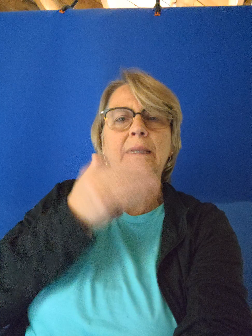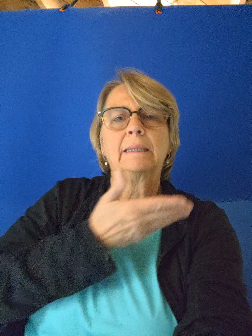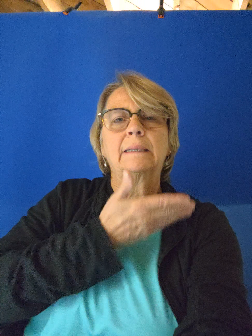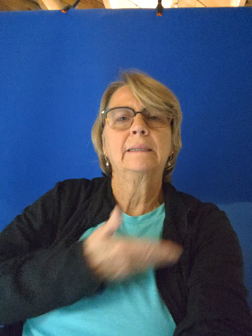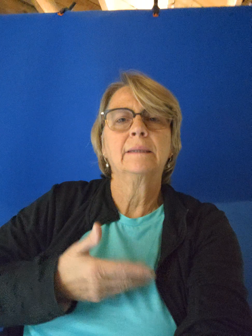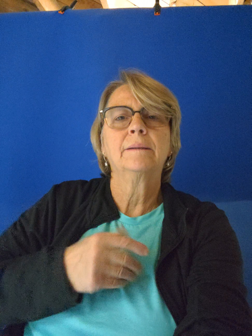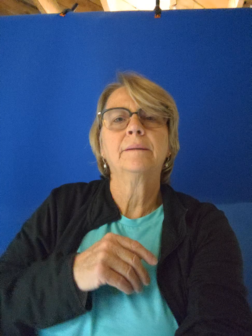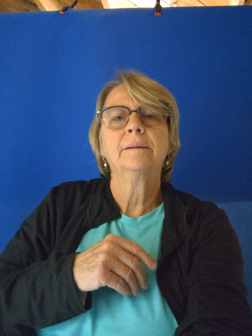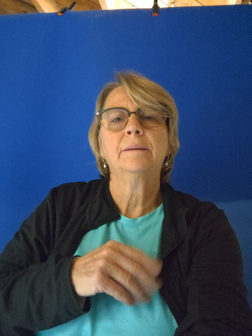kitty